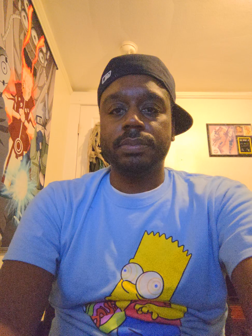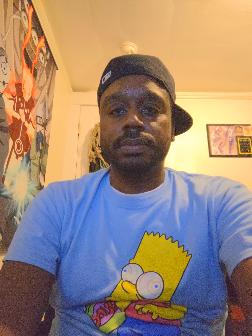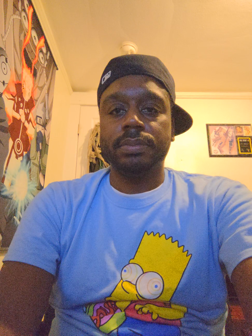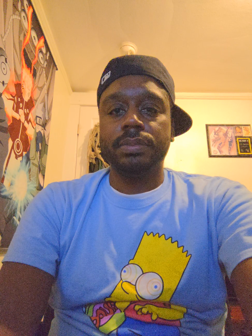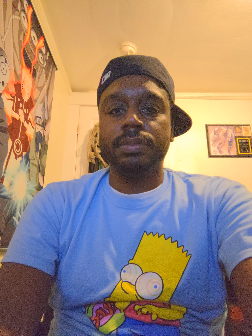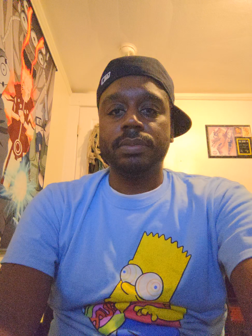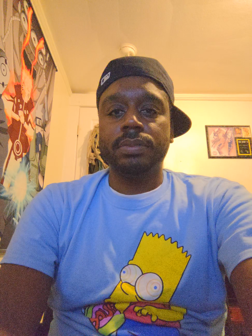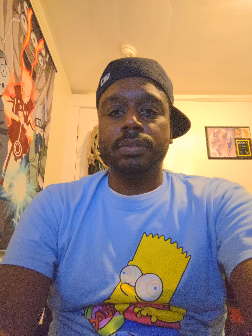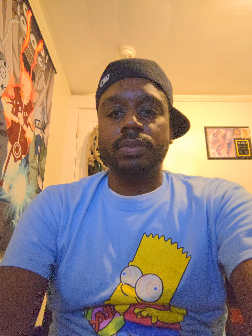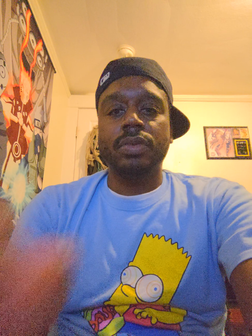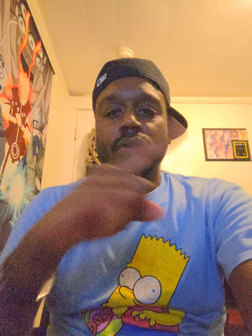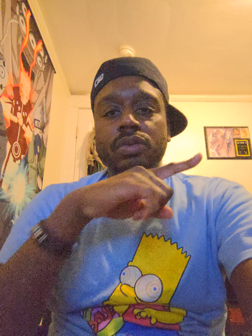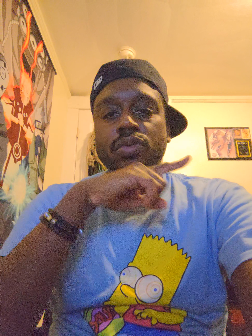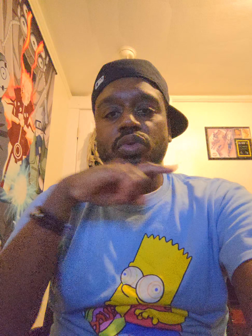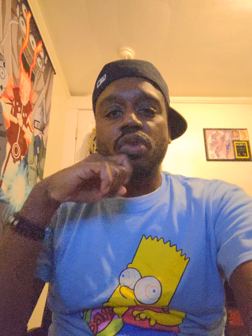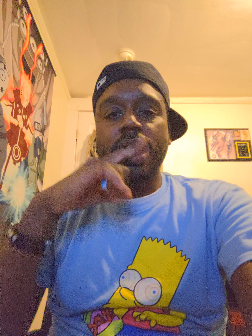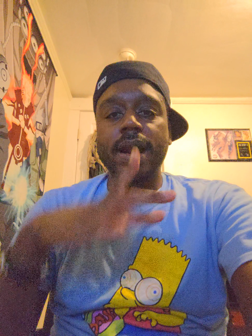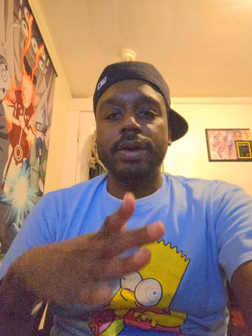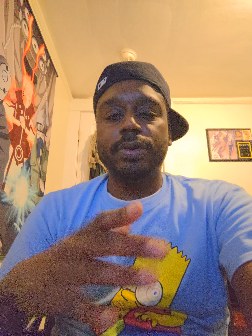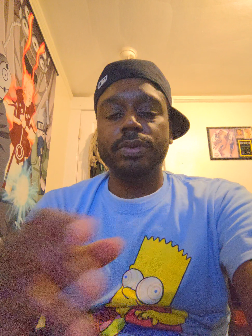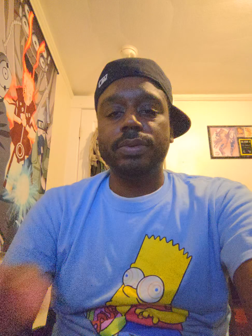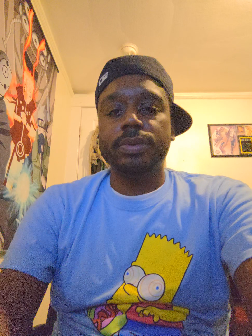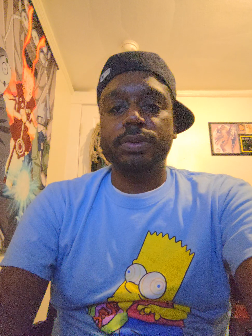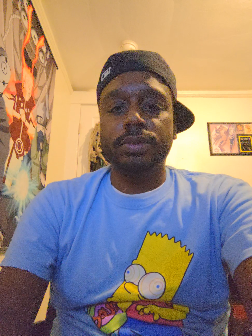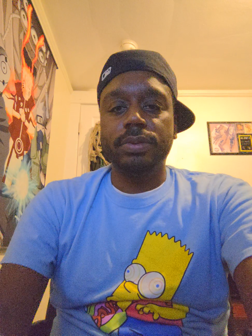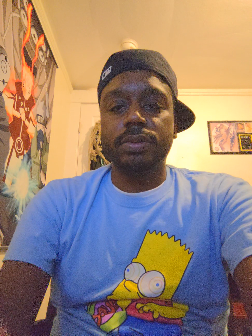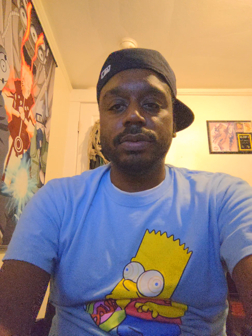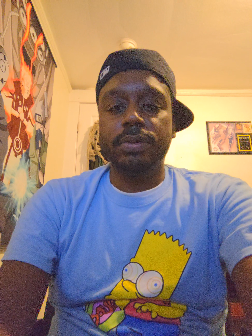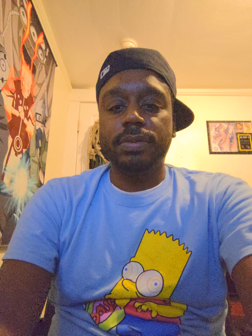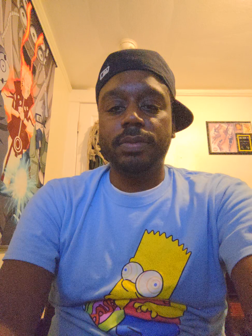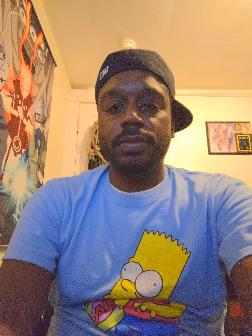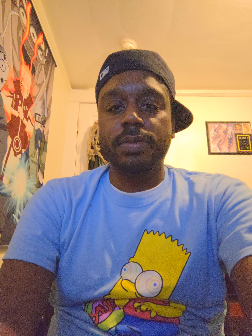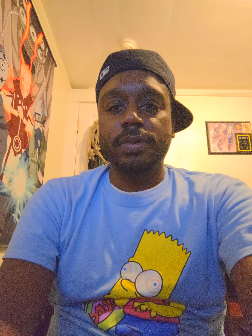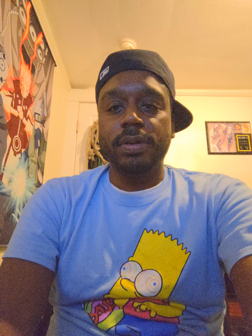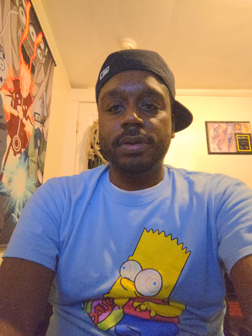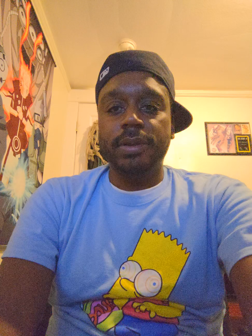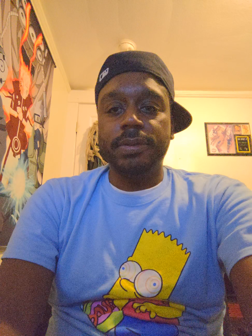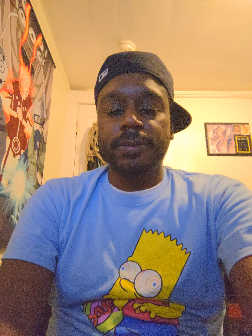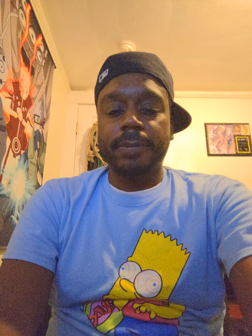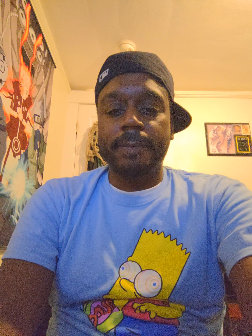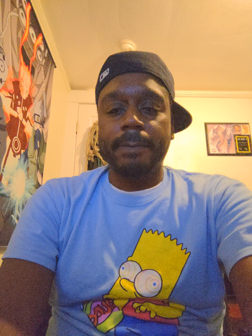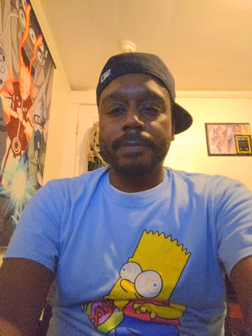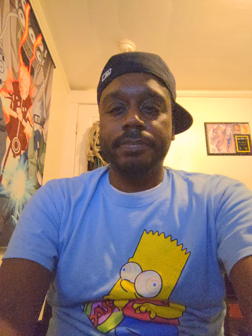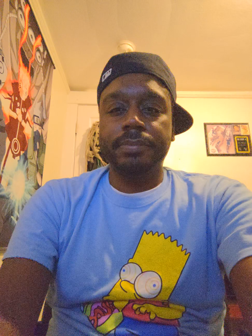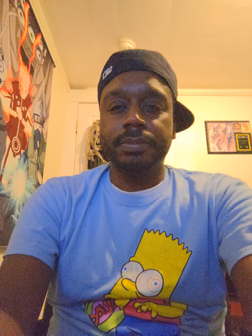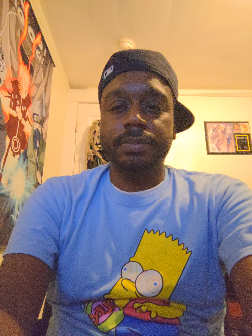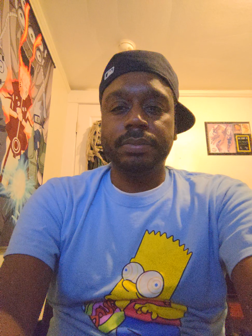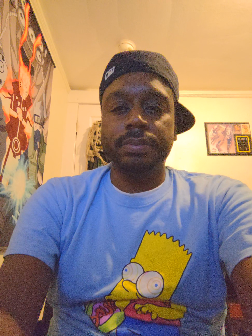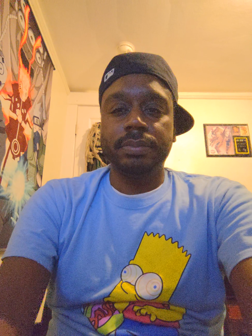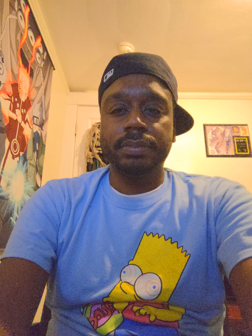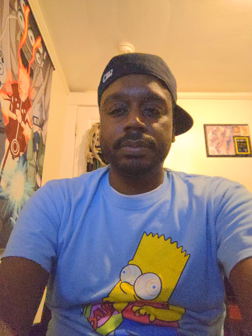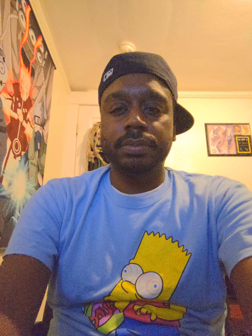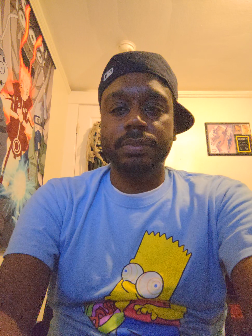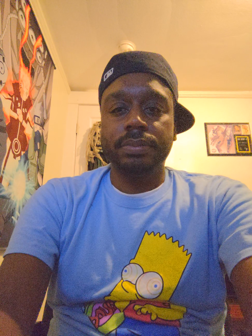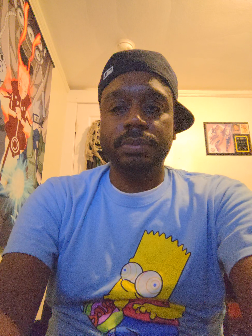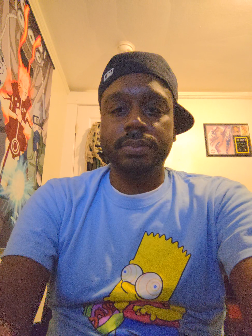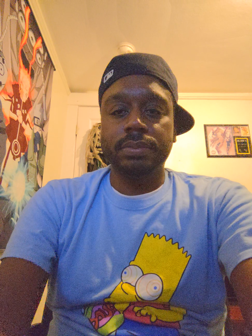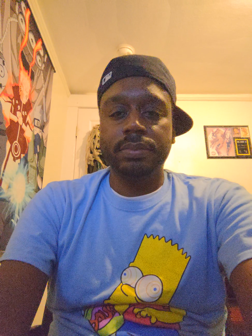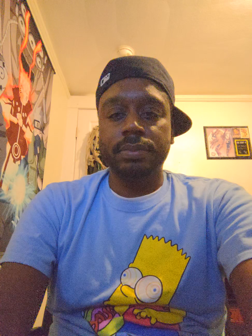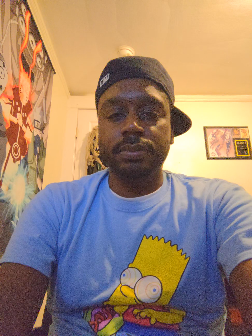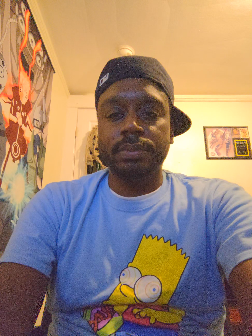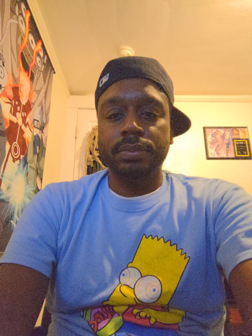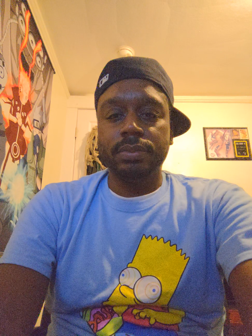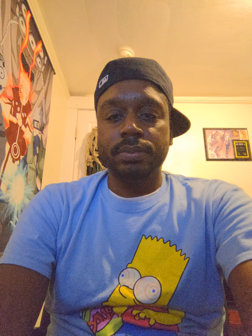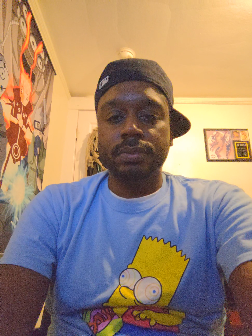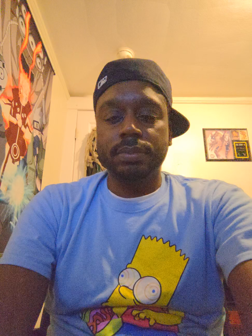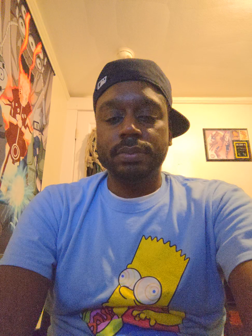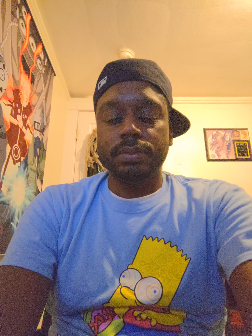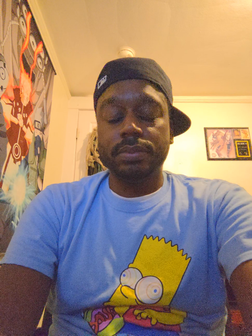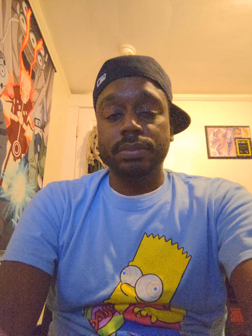dryer